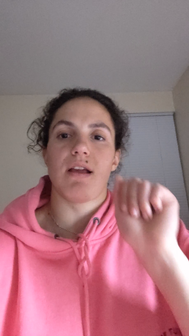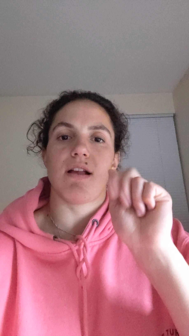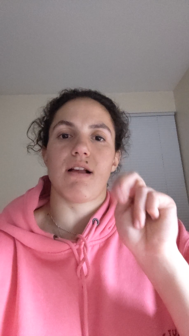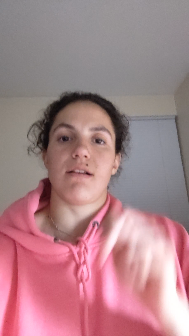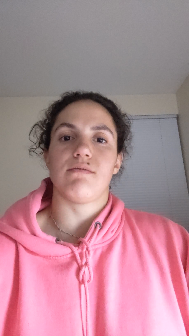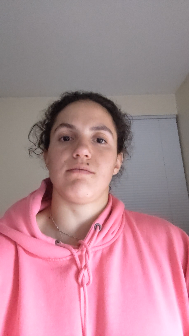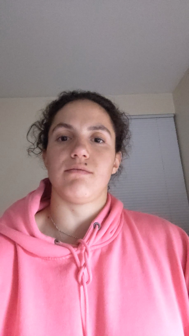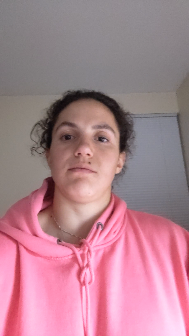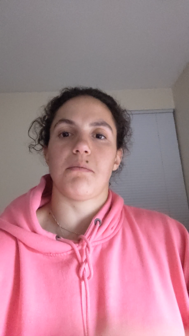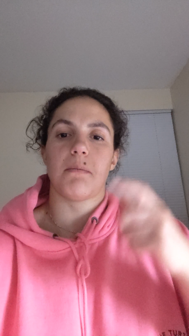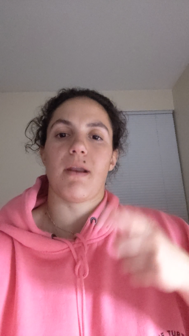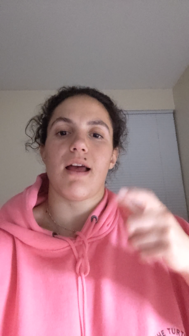plate